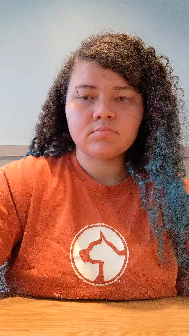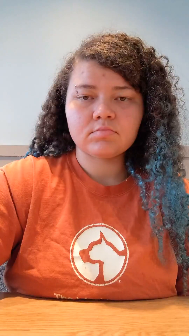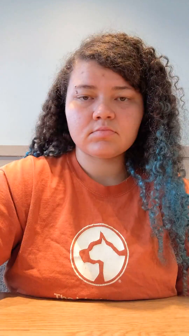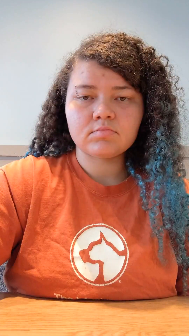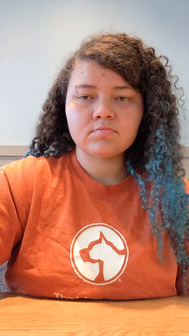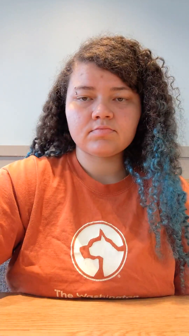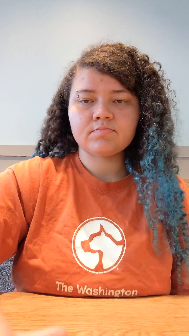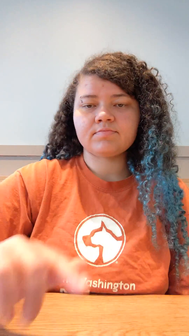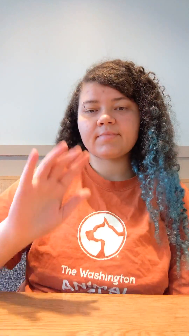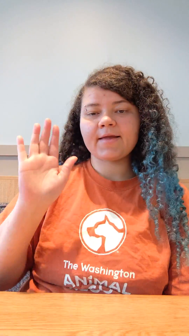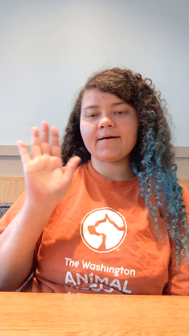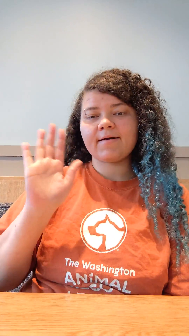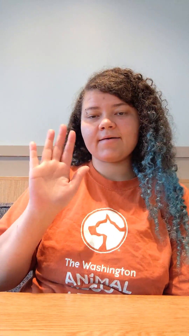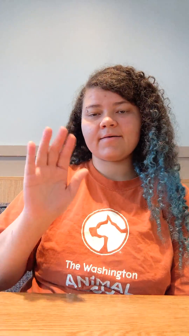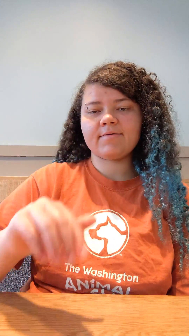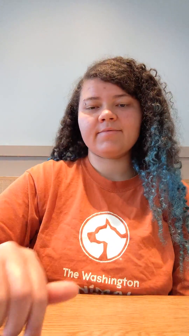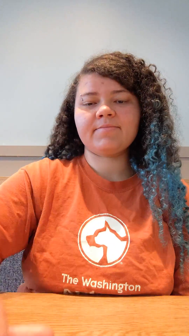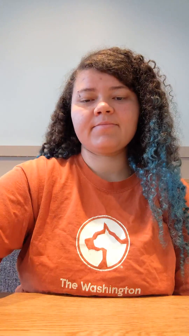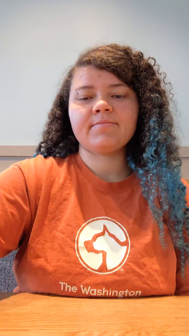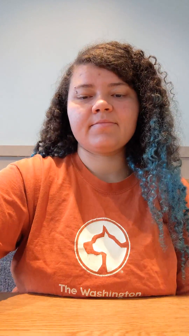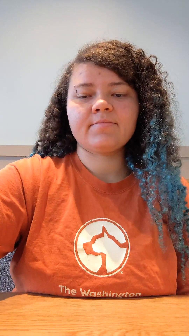hi